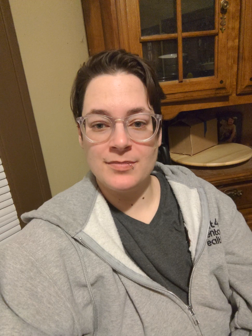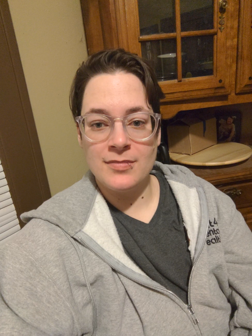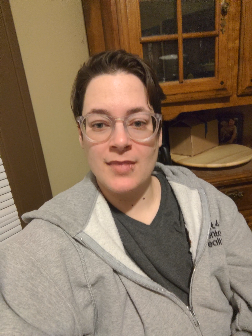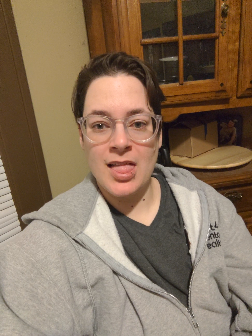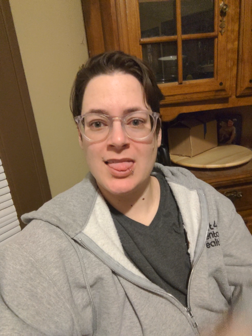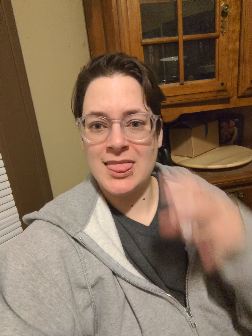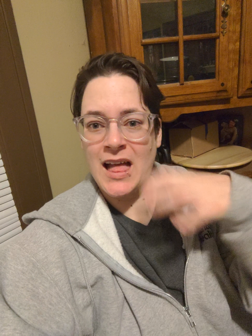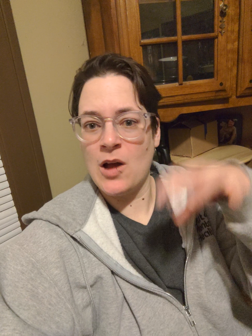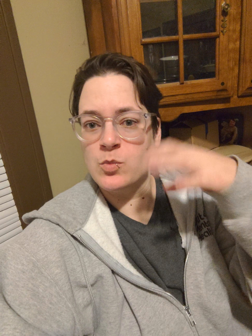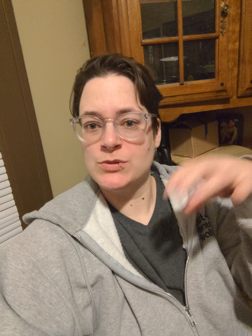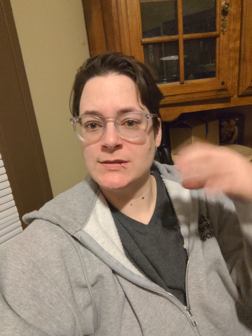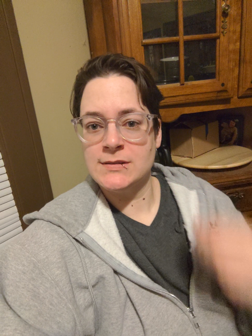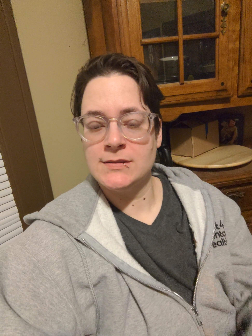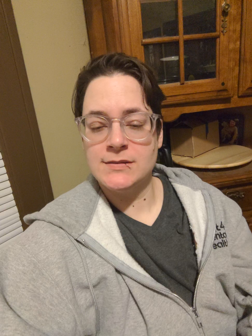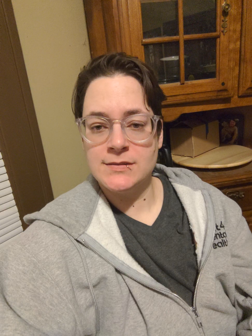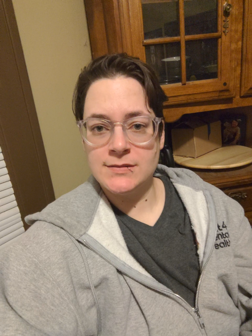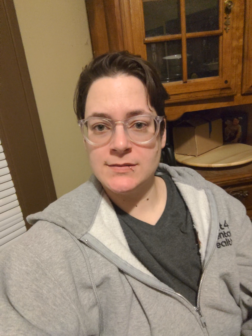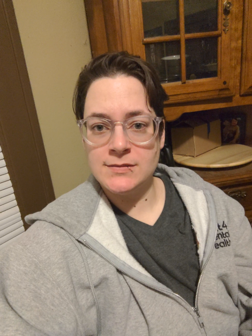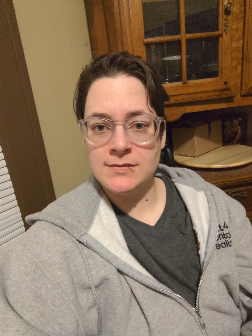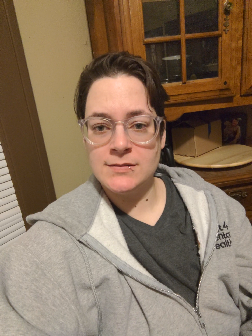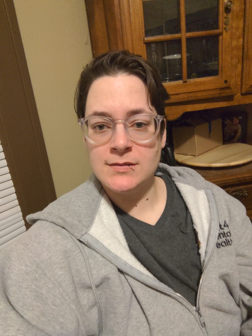cloud